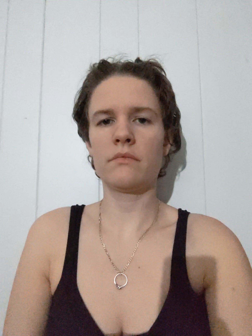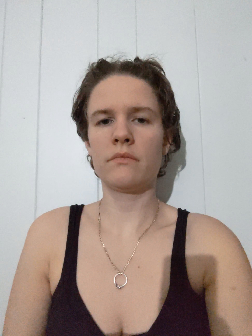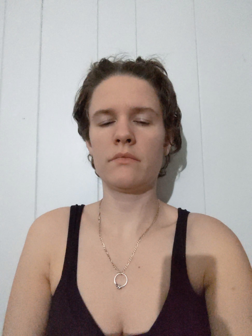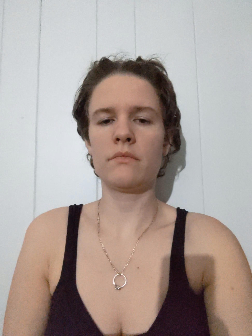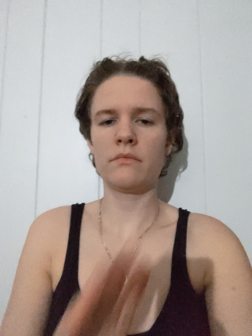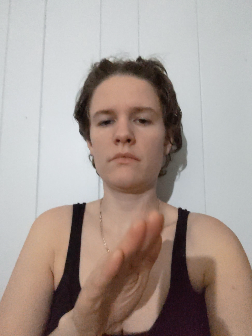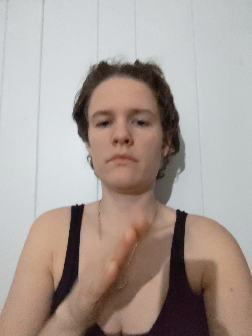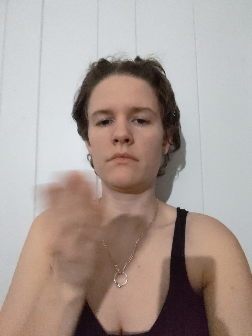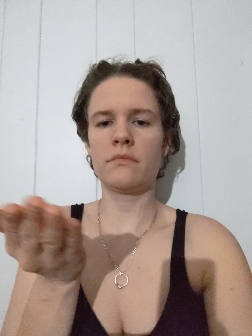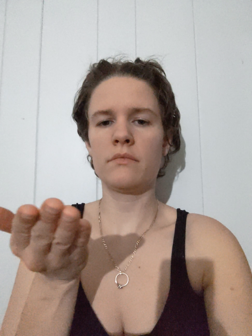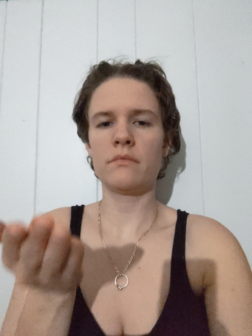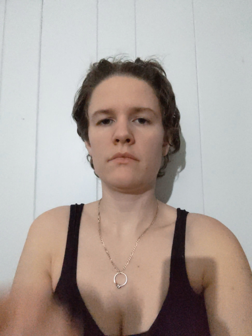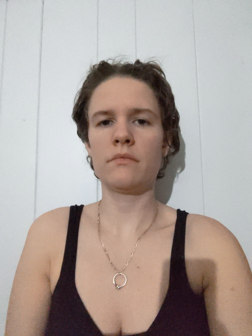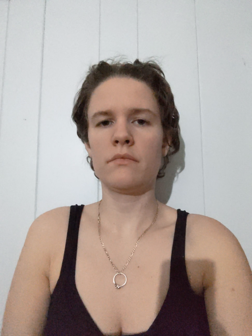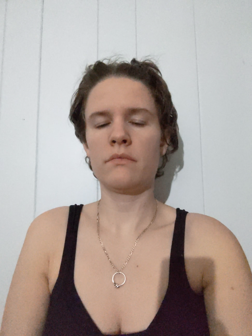book